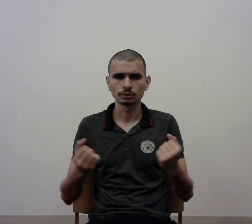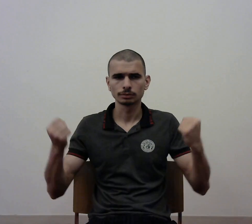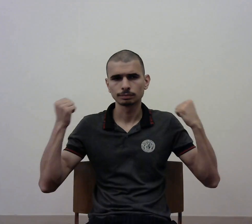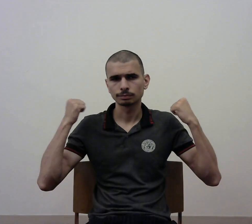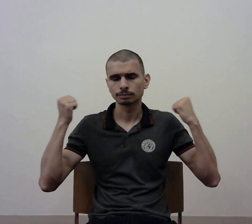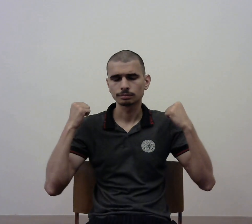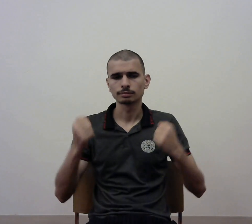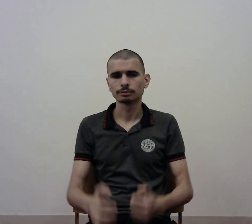idman